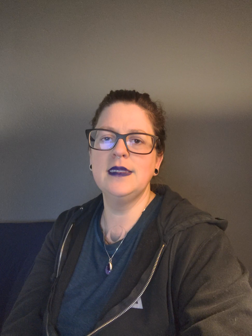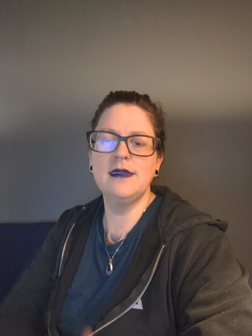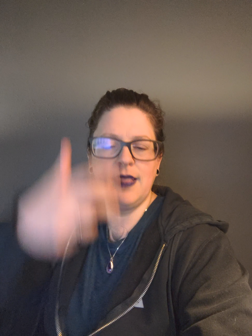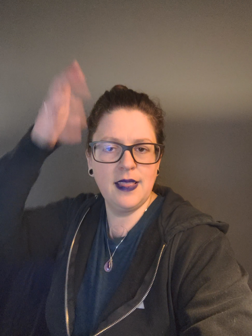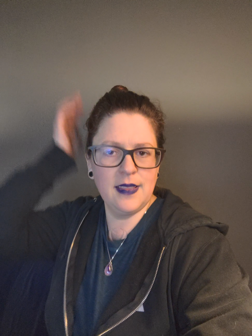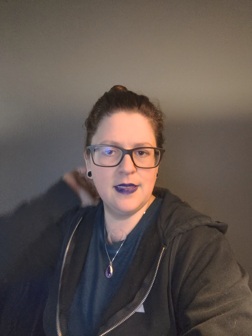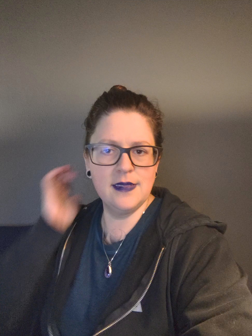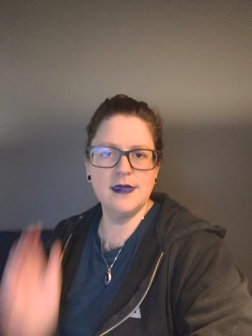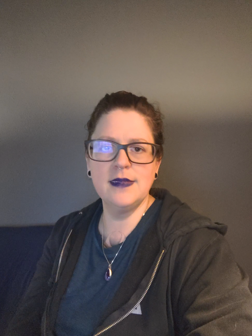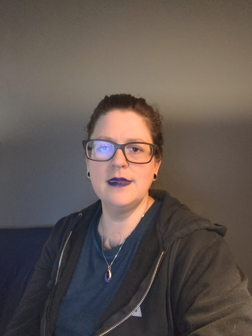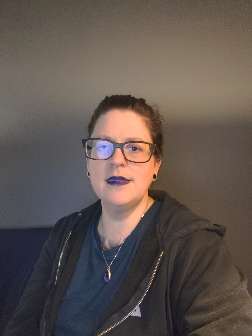lion